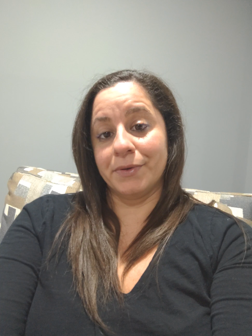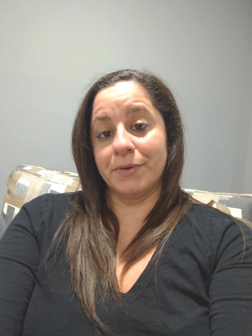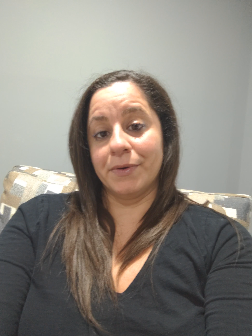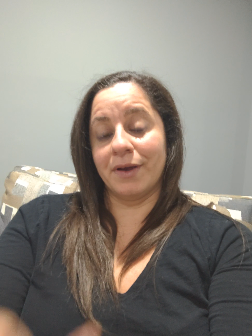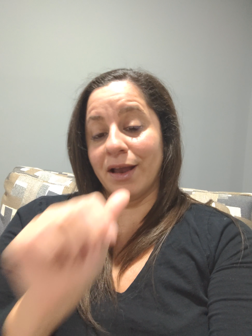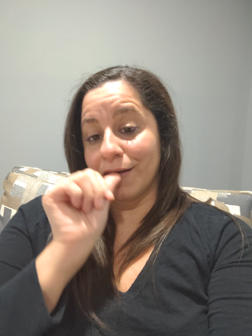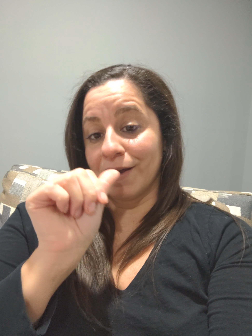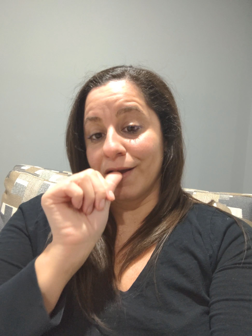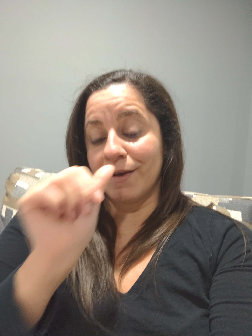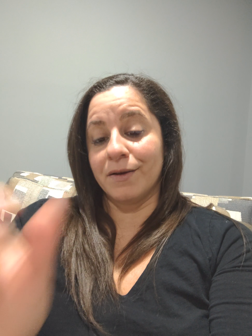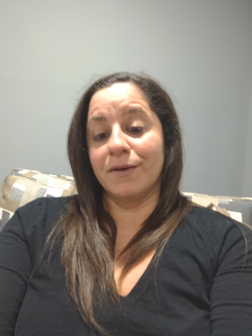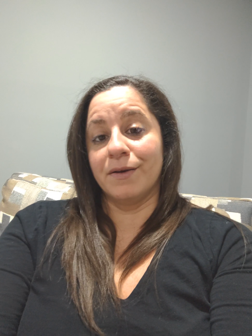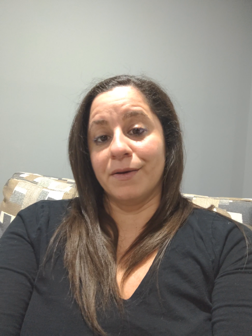nuts